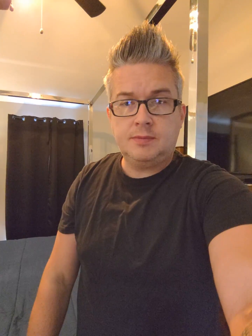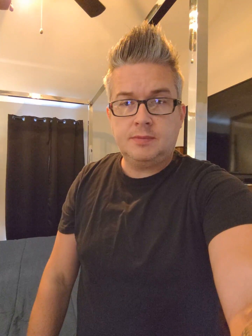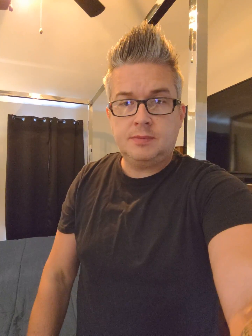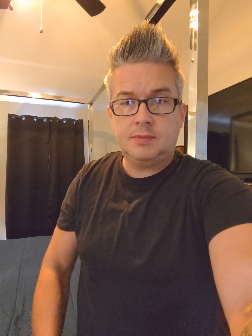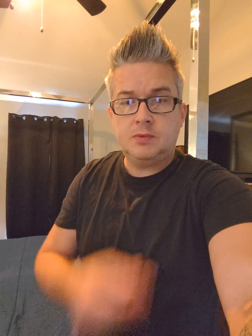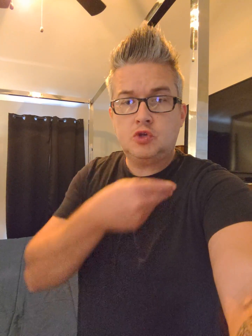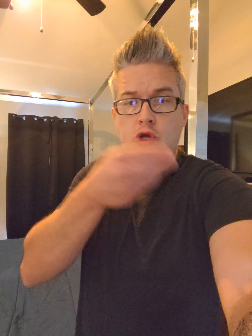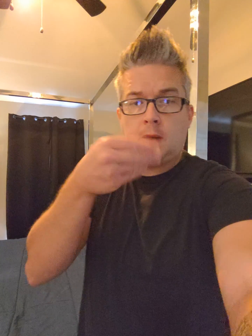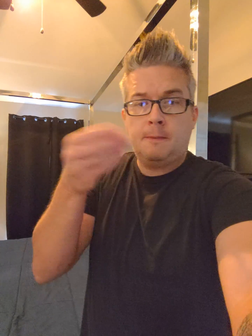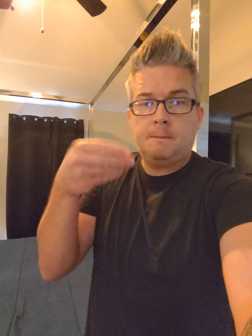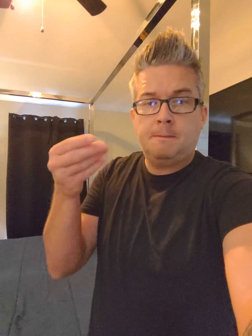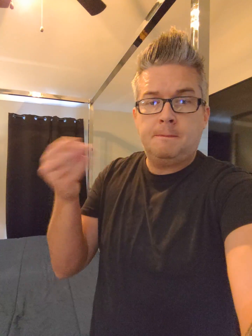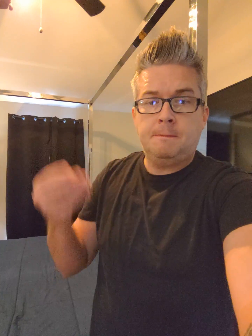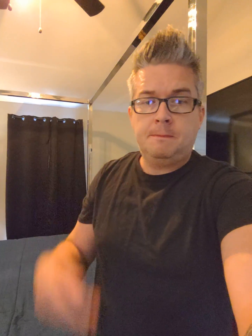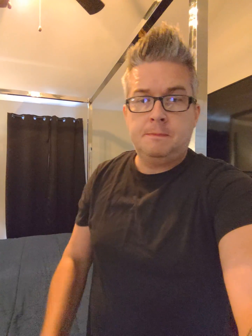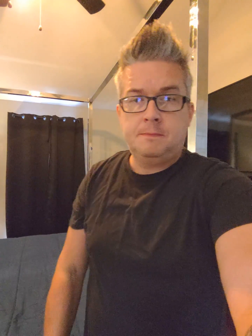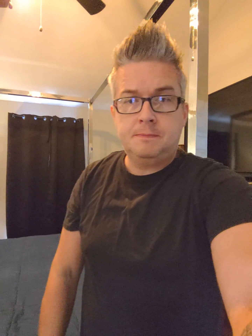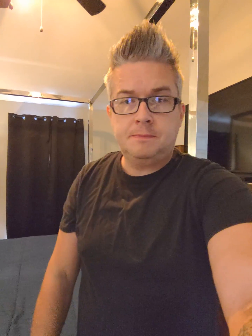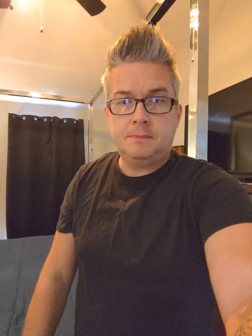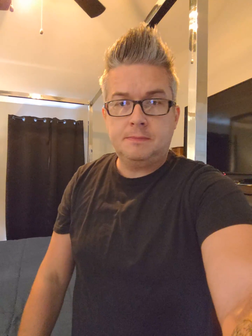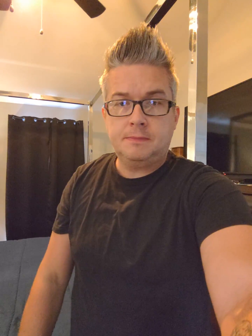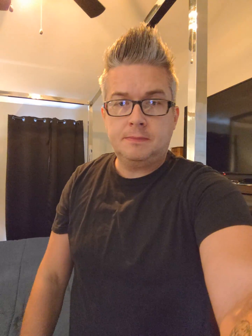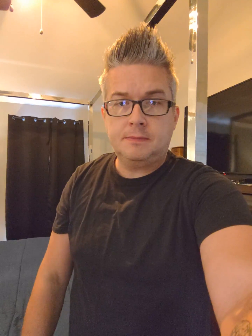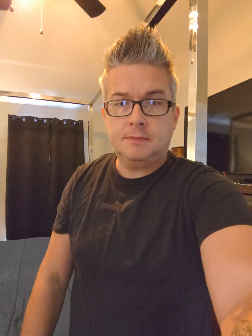shopping